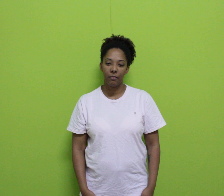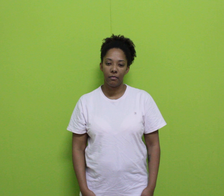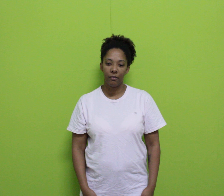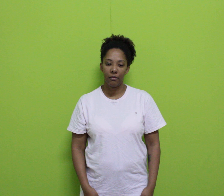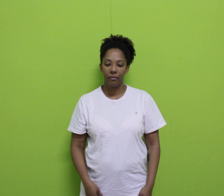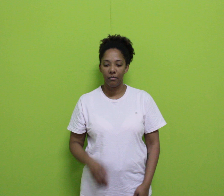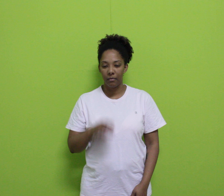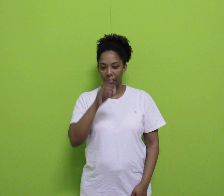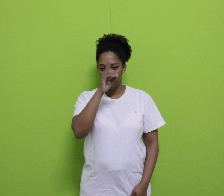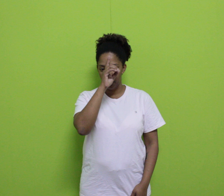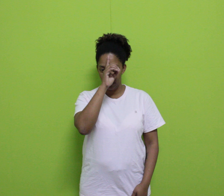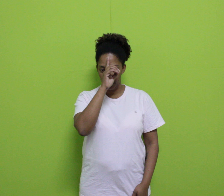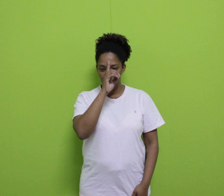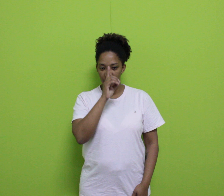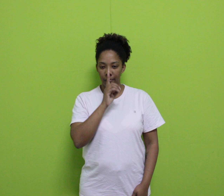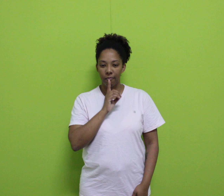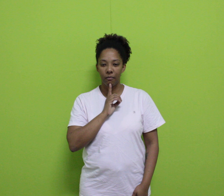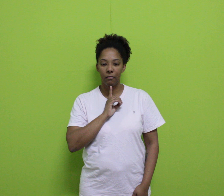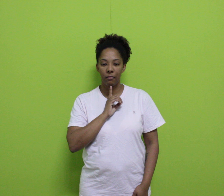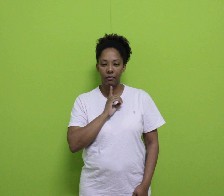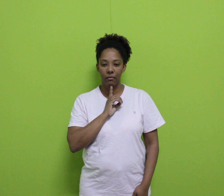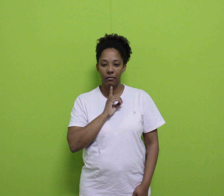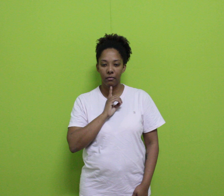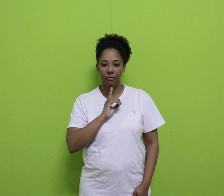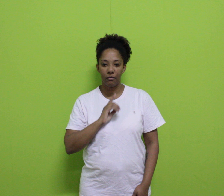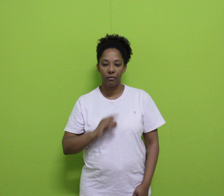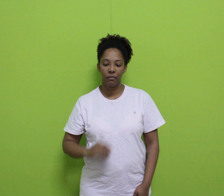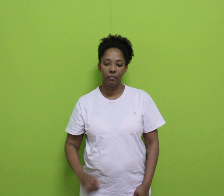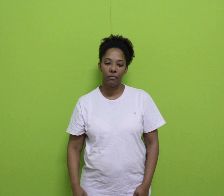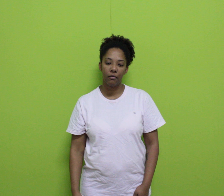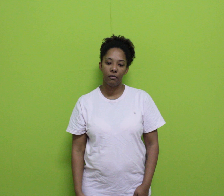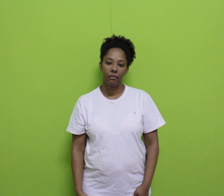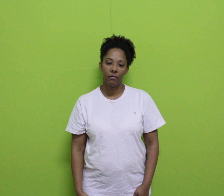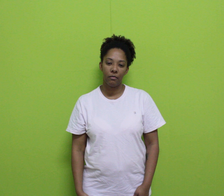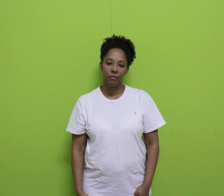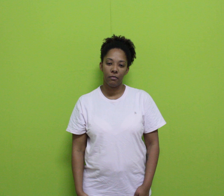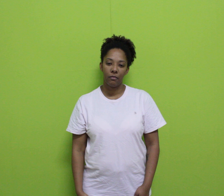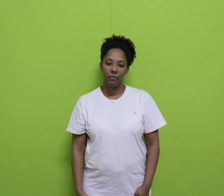amarelo